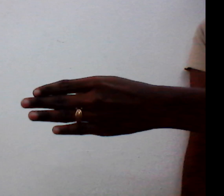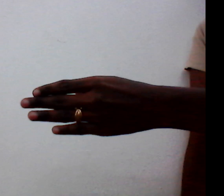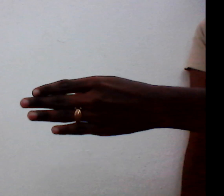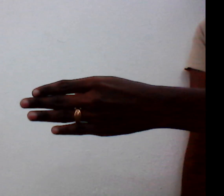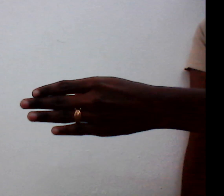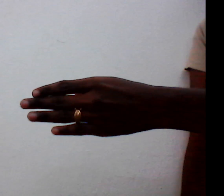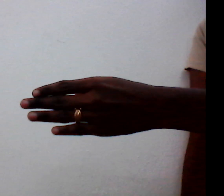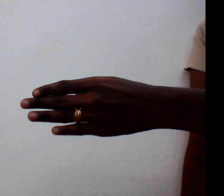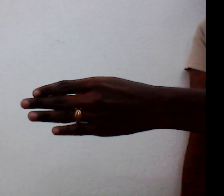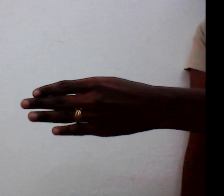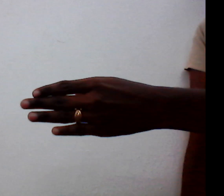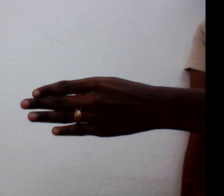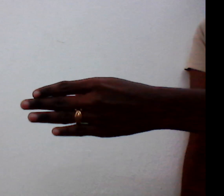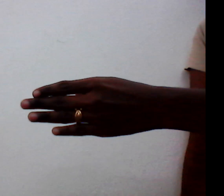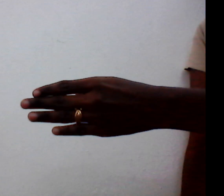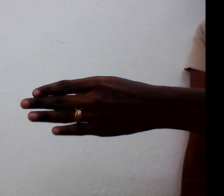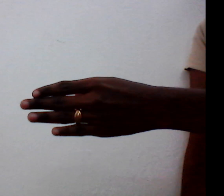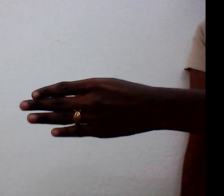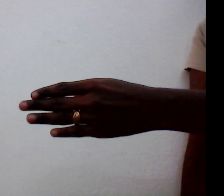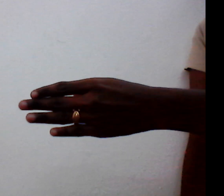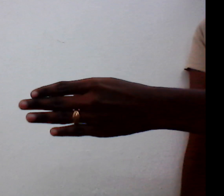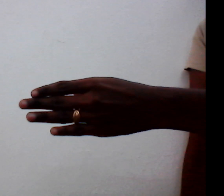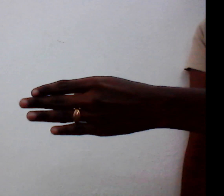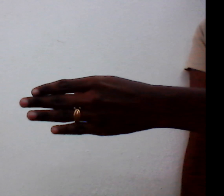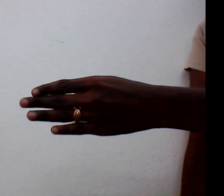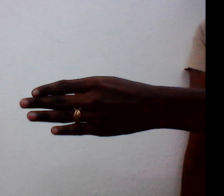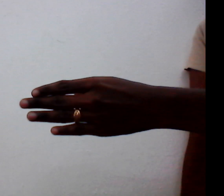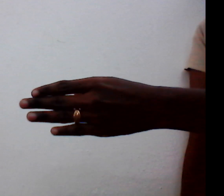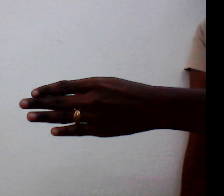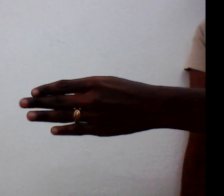അ